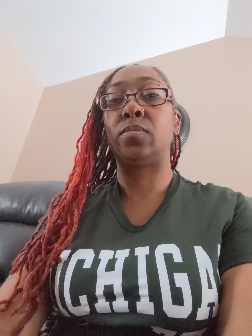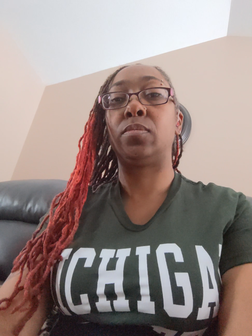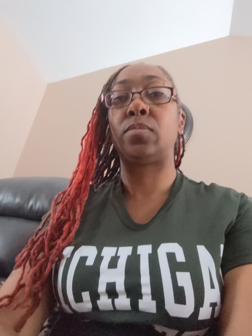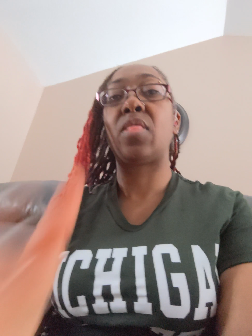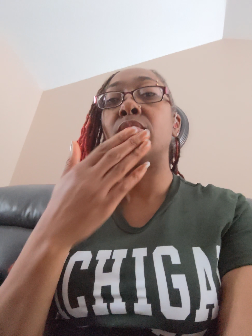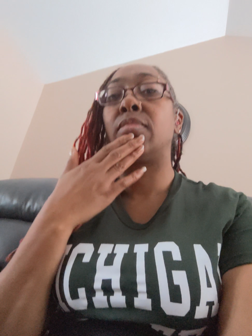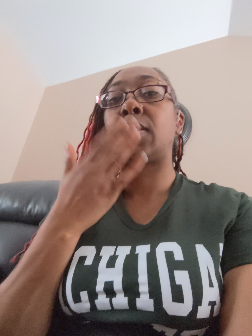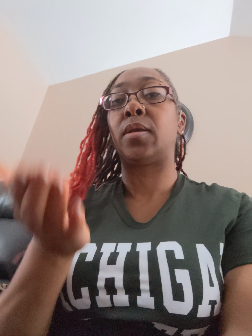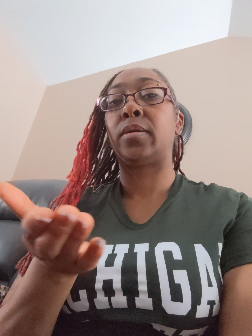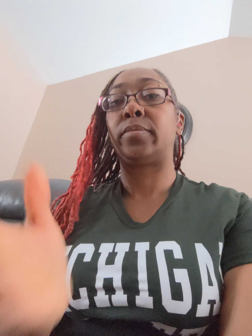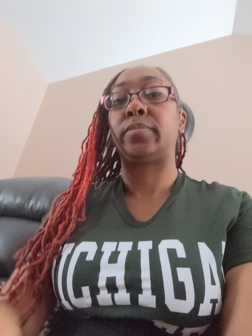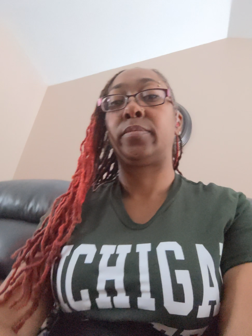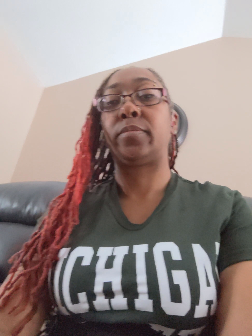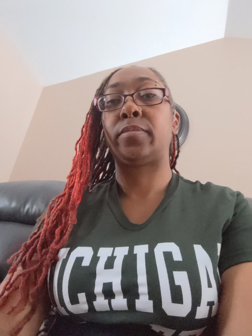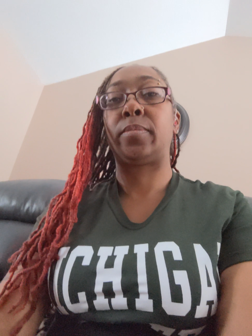thank you